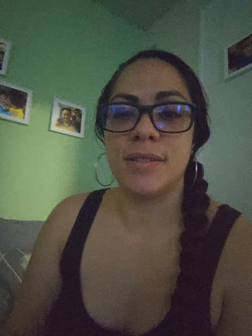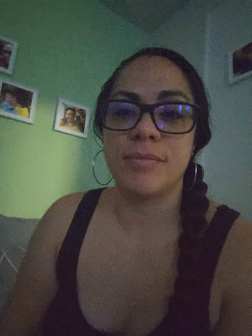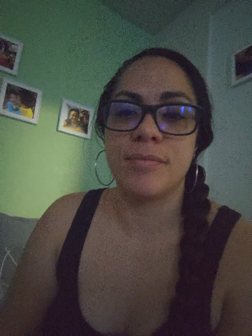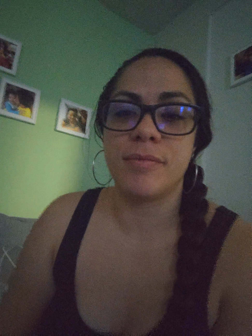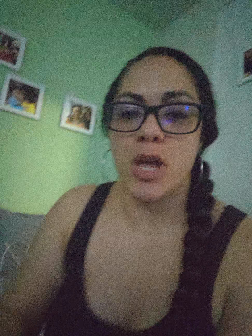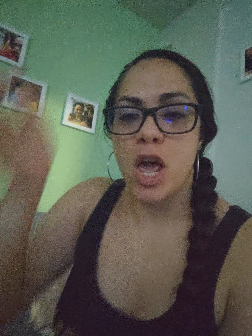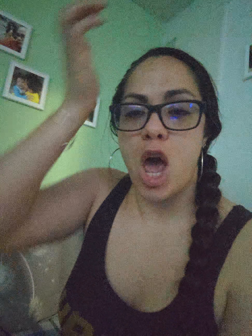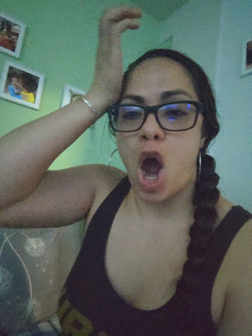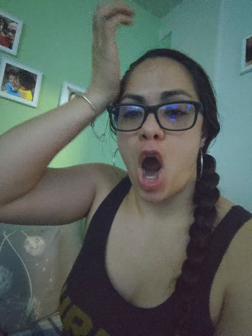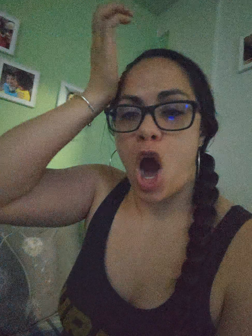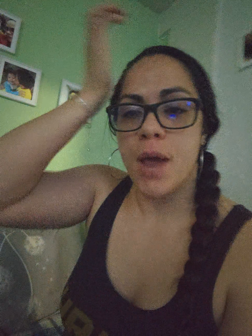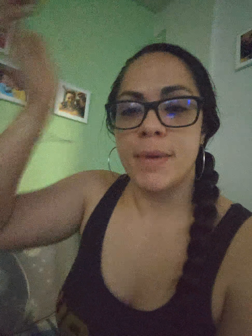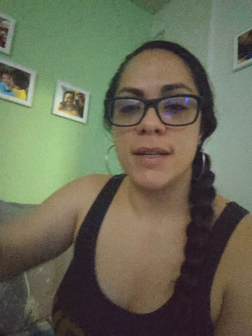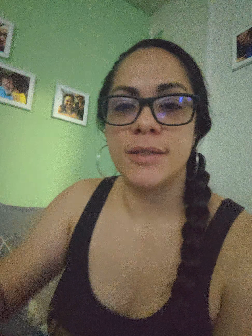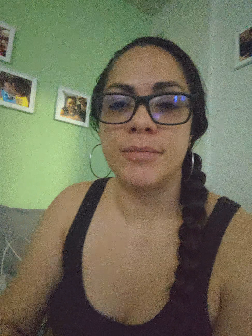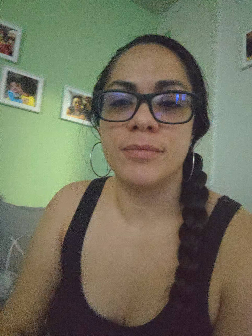garbage